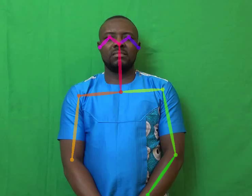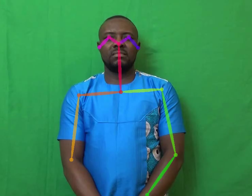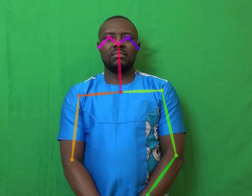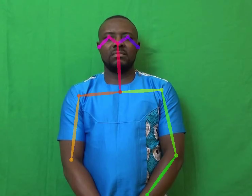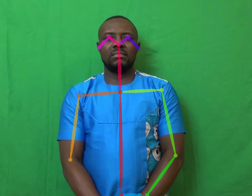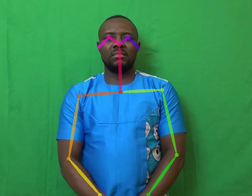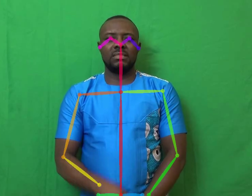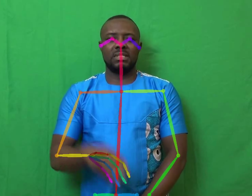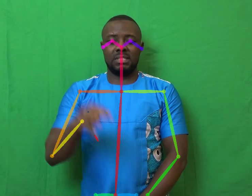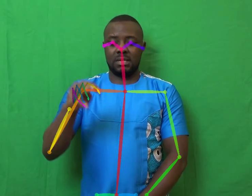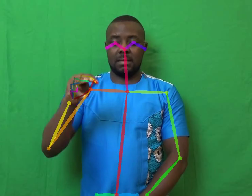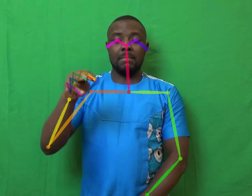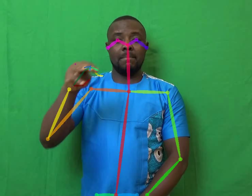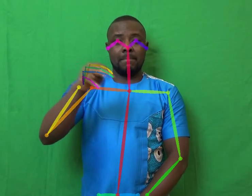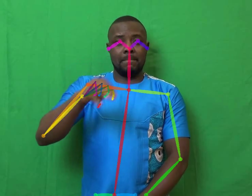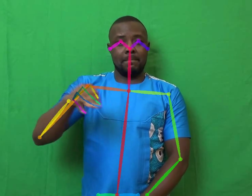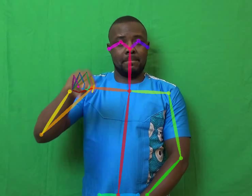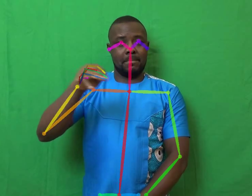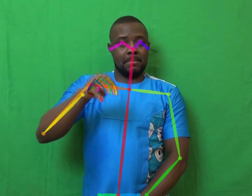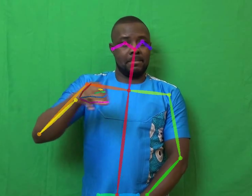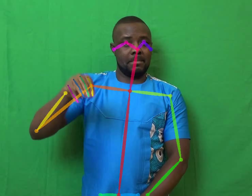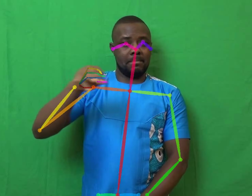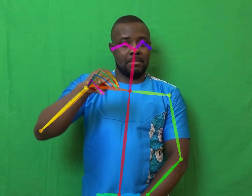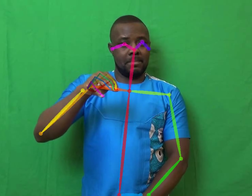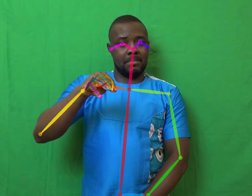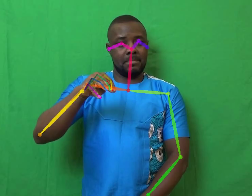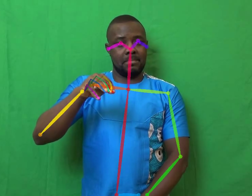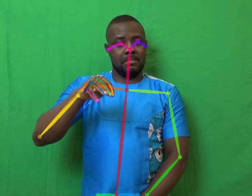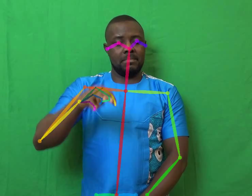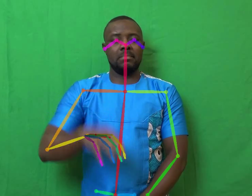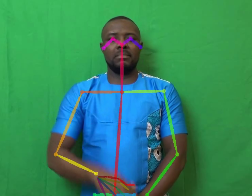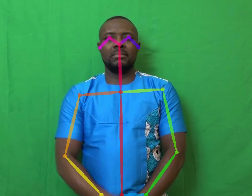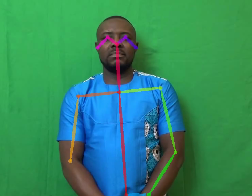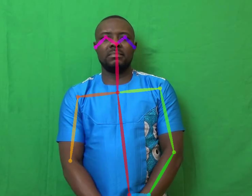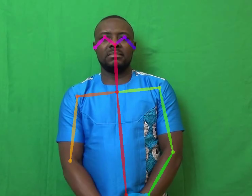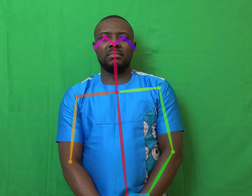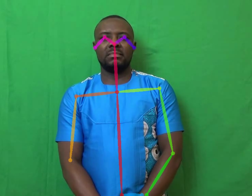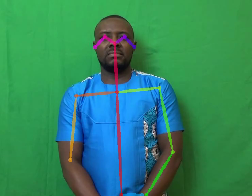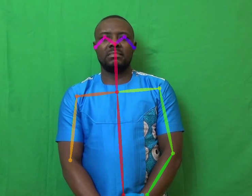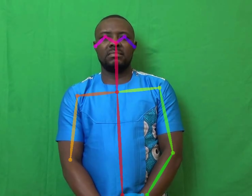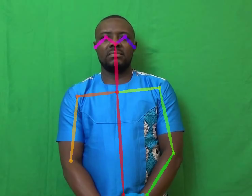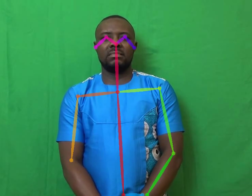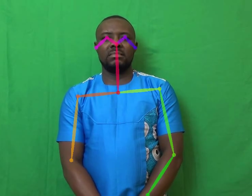Monday